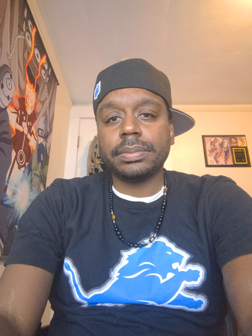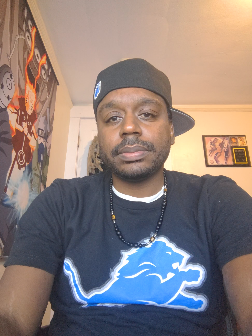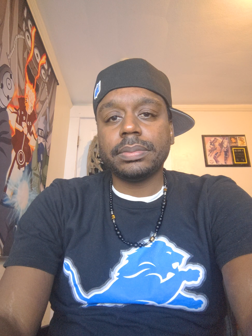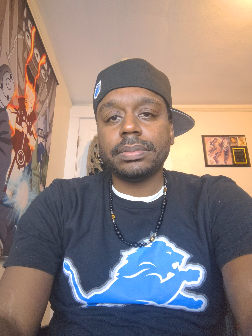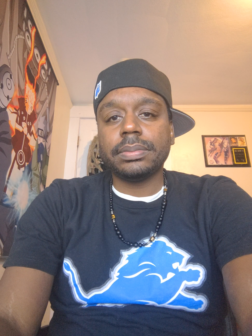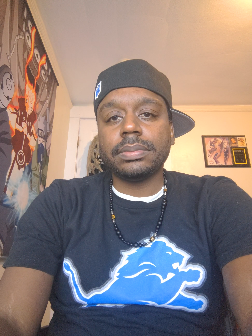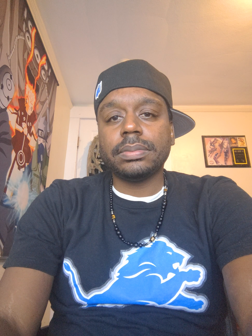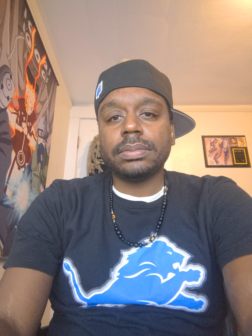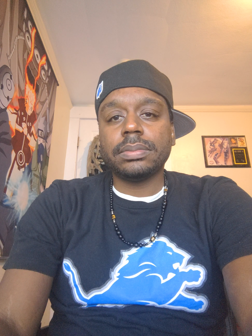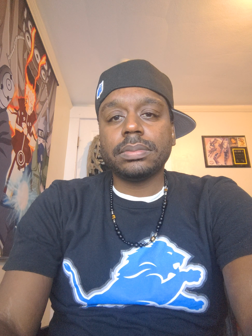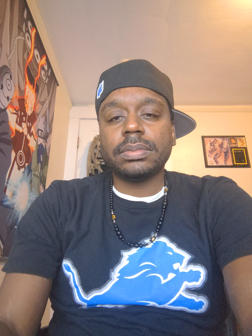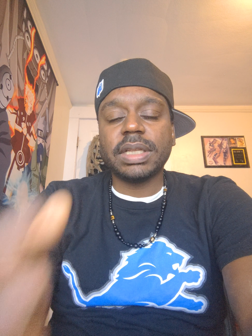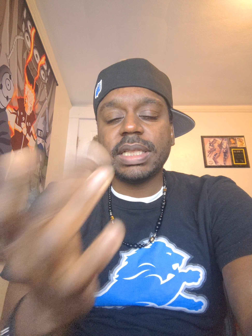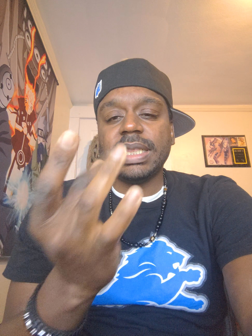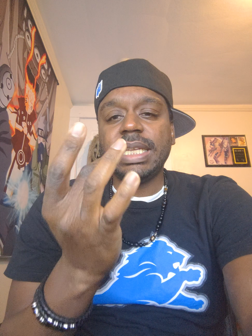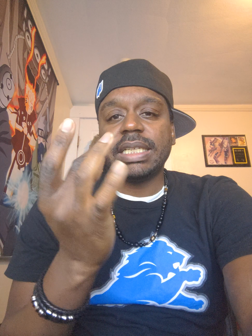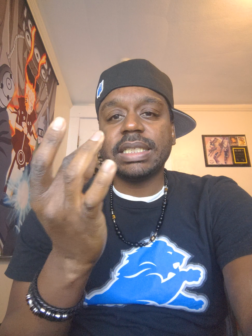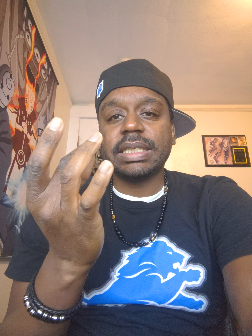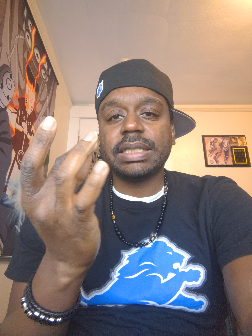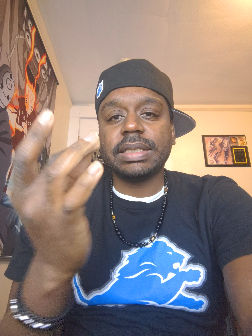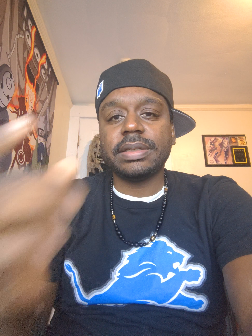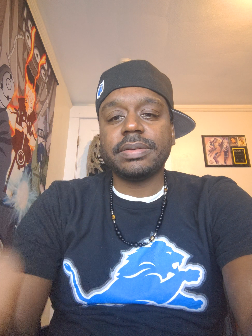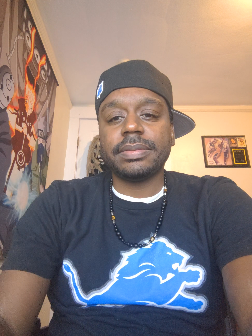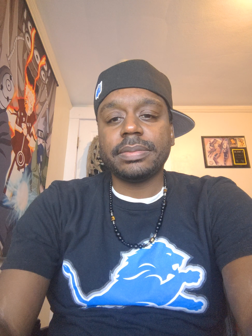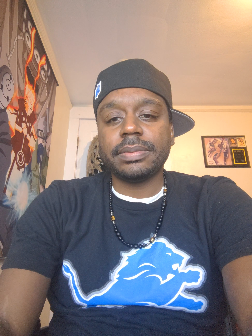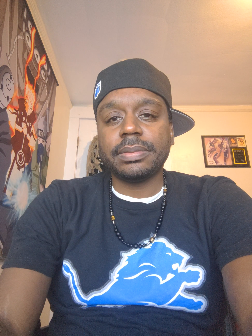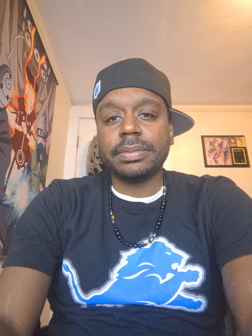sticky